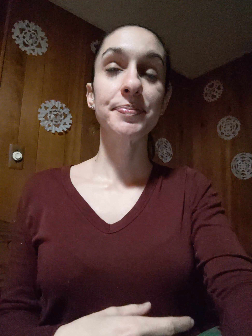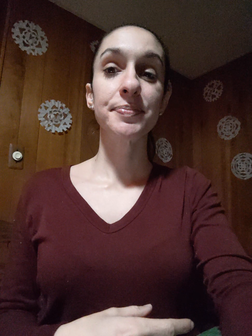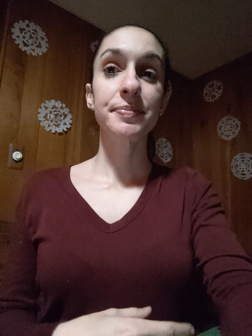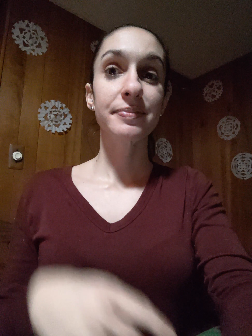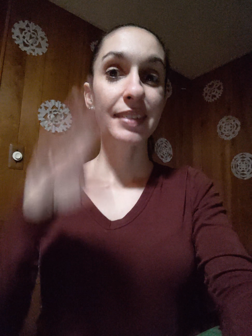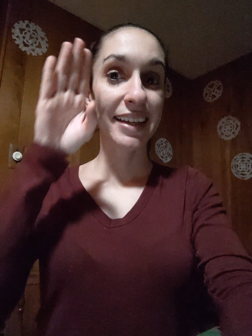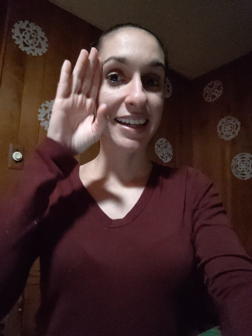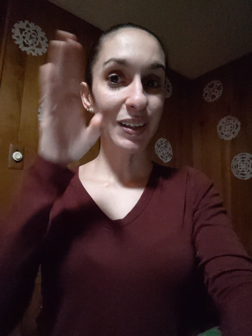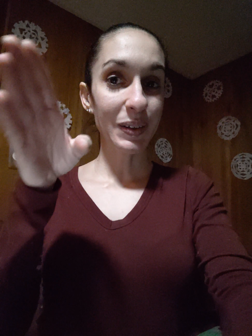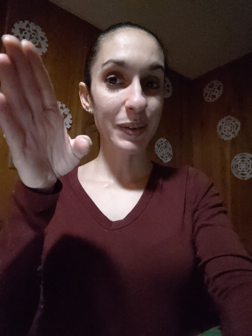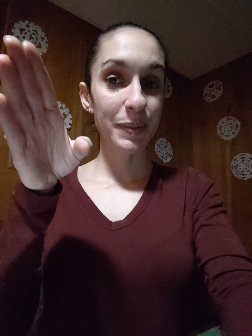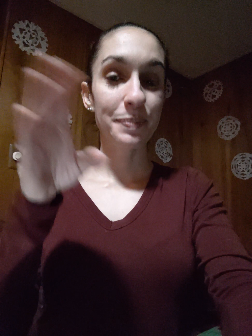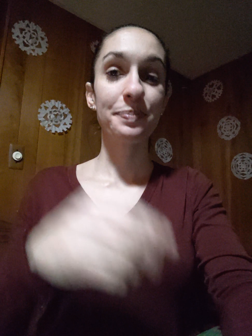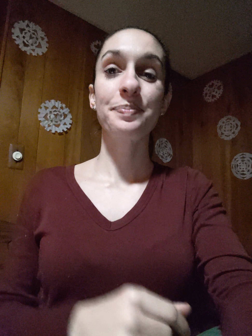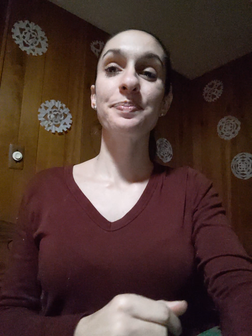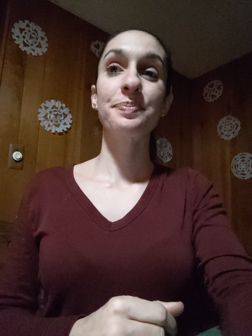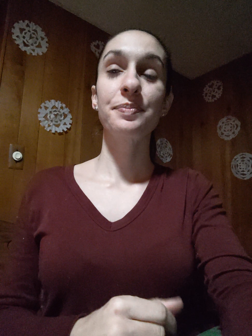hello